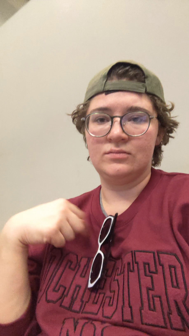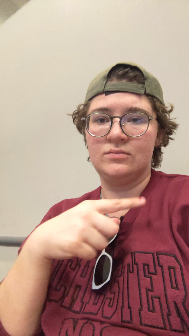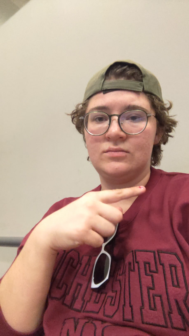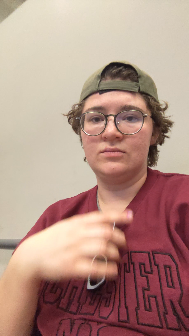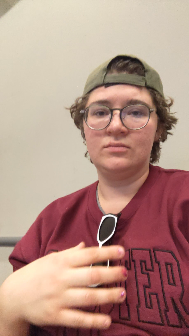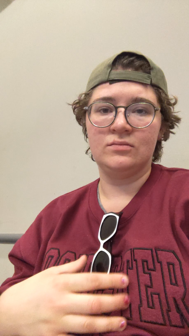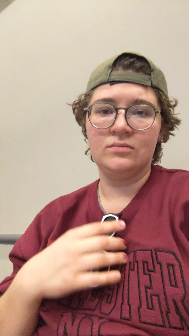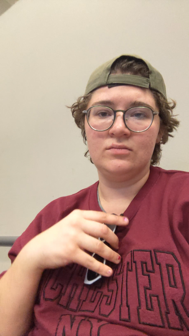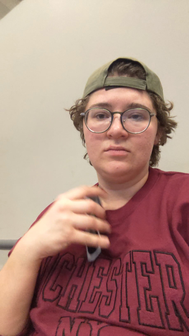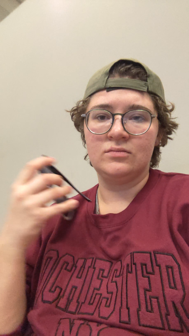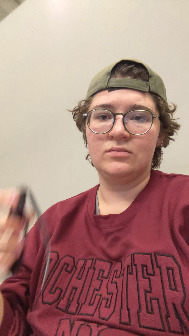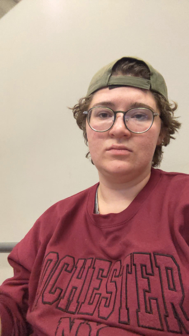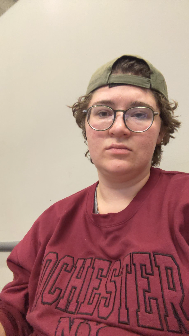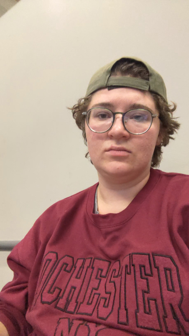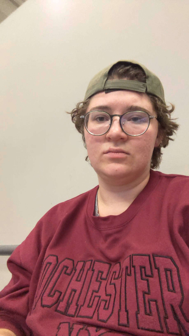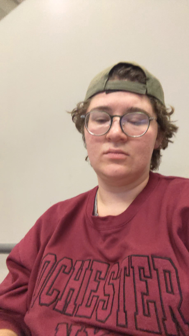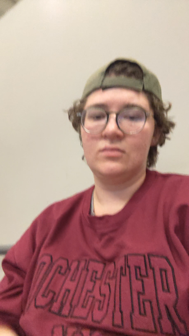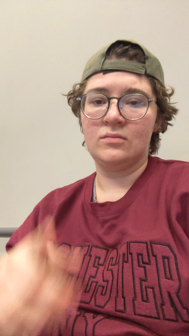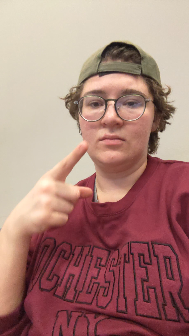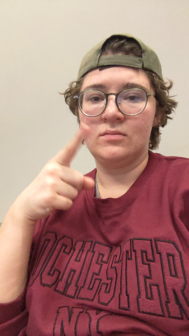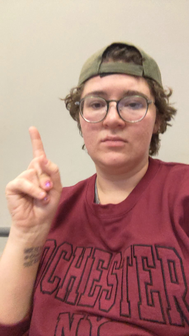but